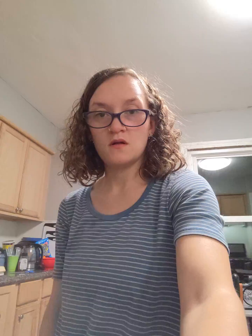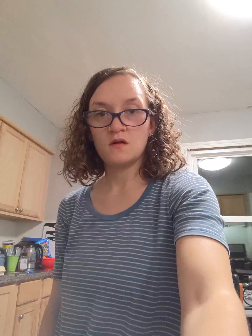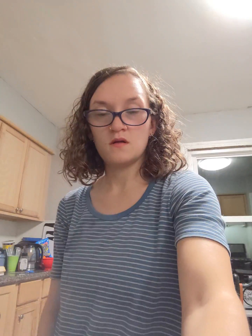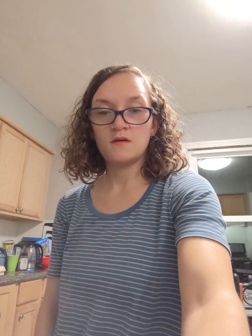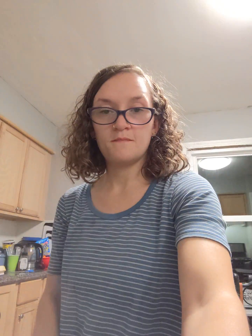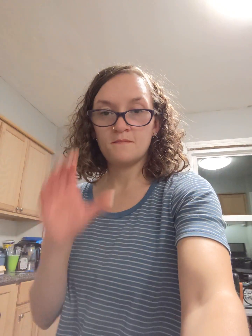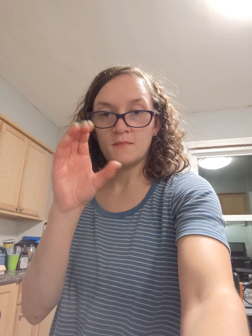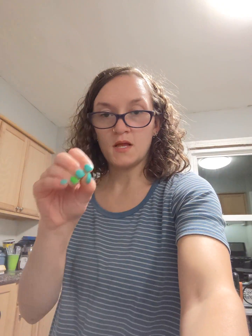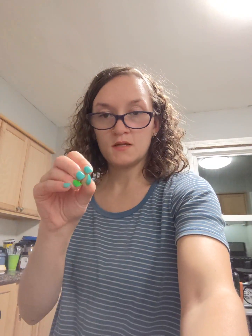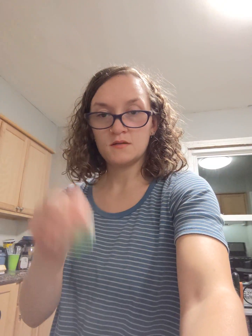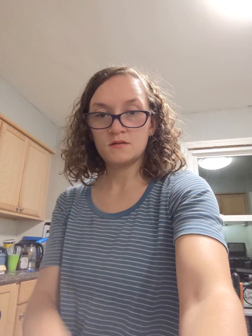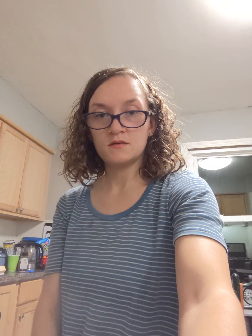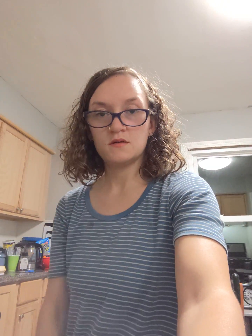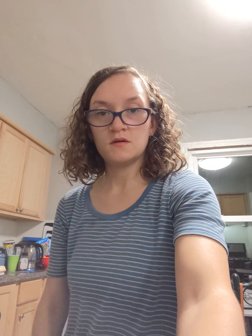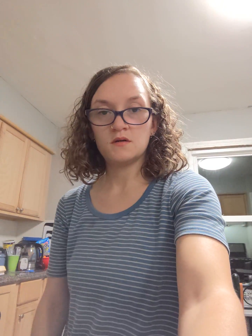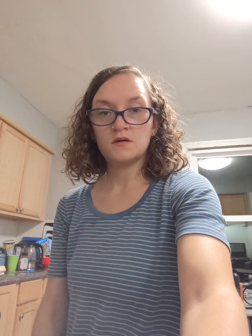bite